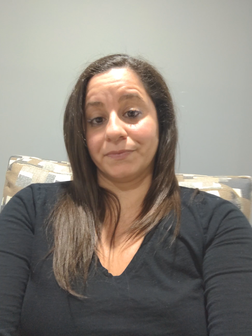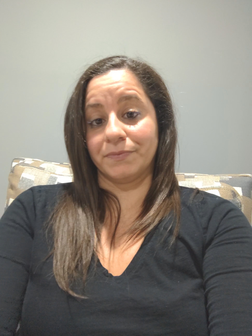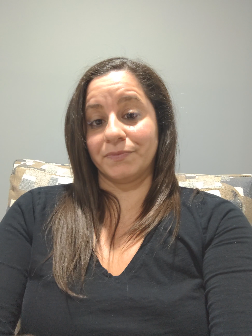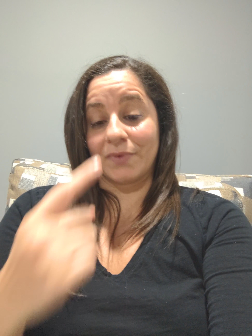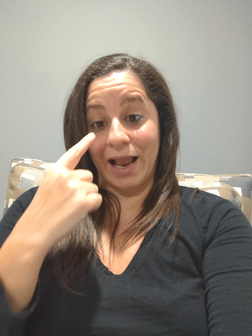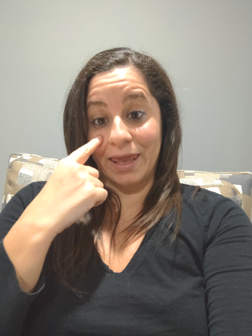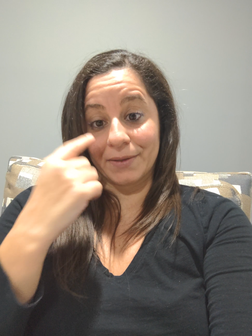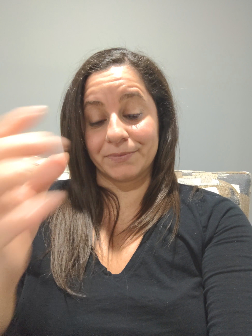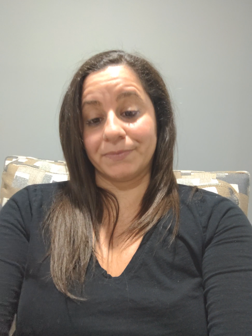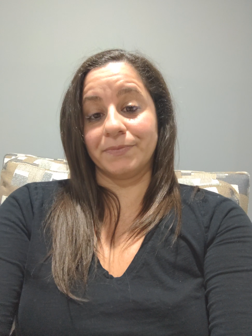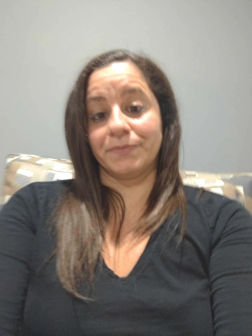eye